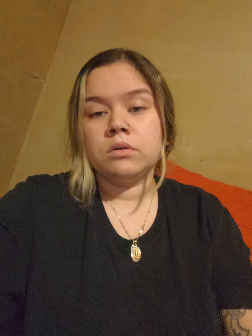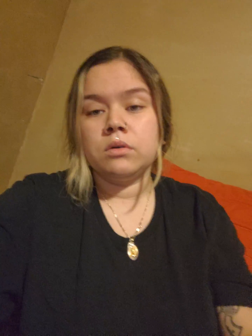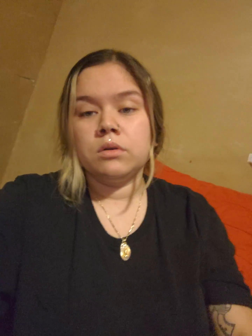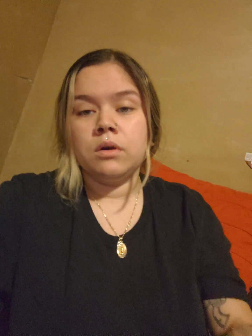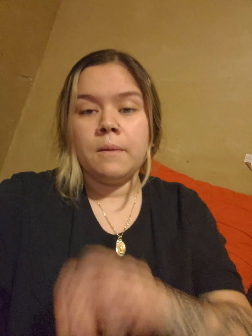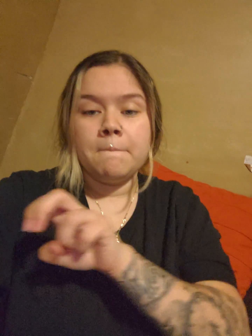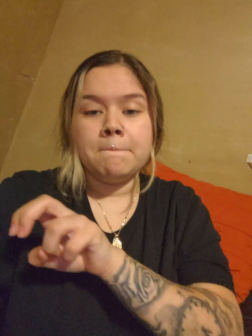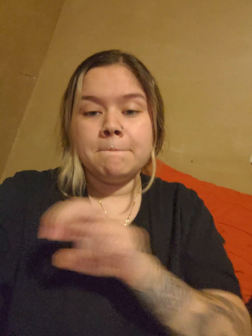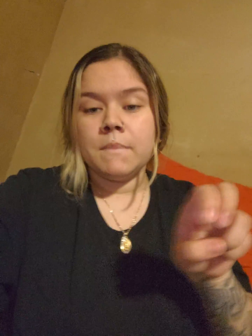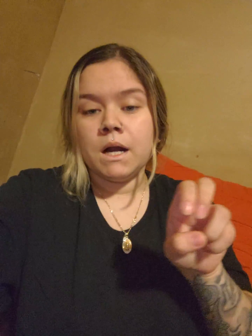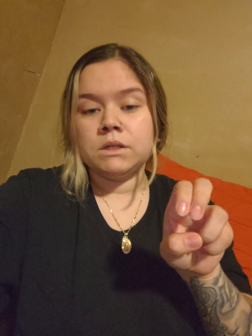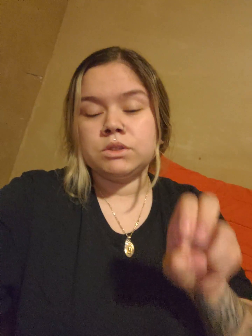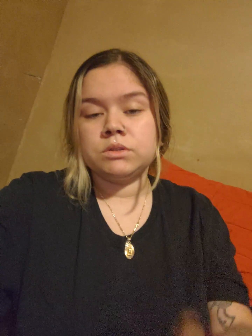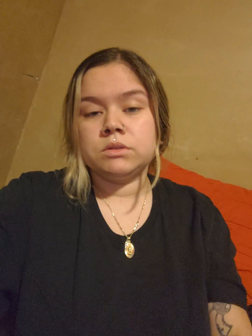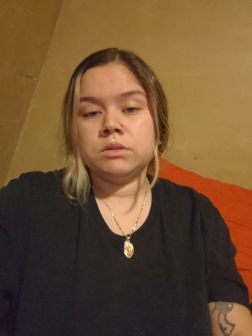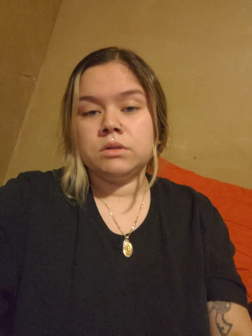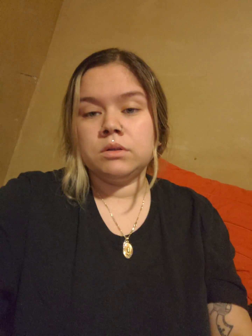bench